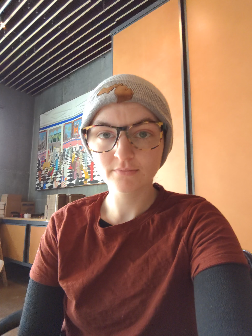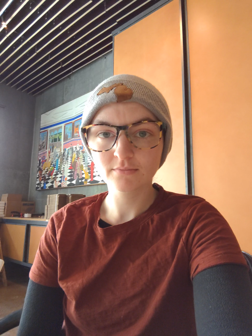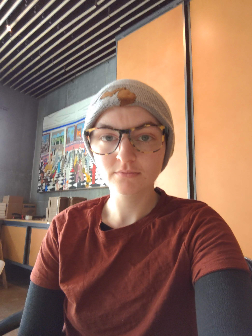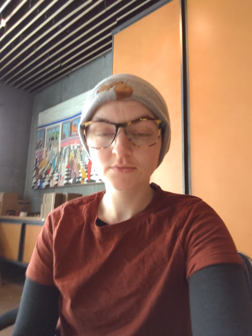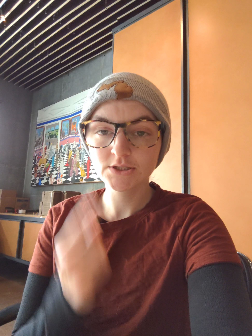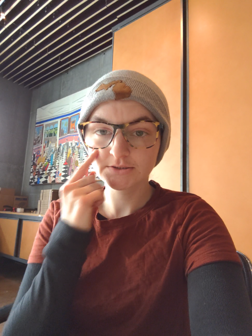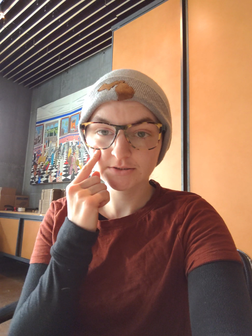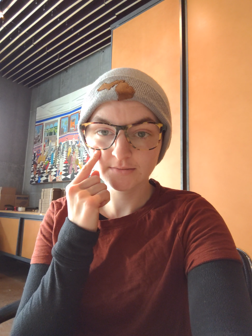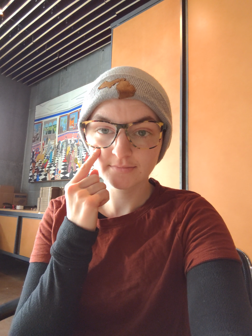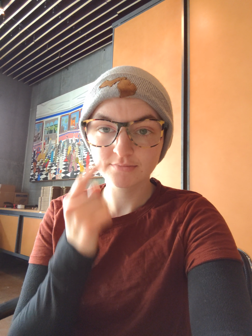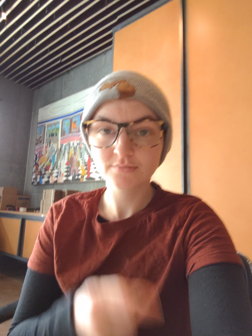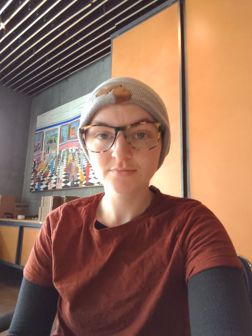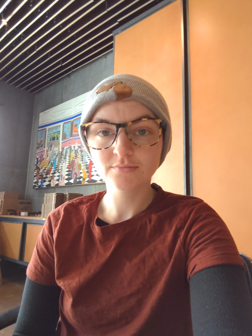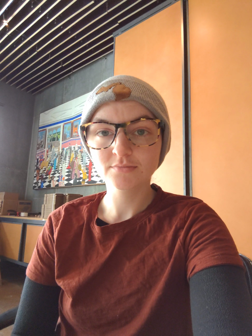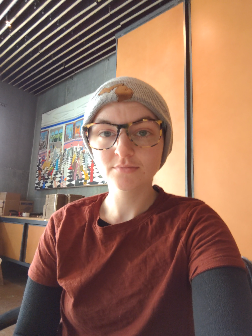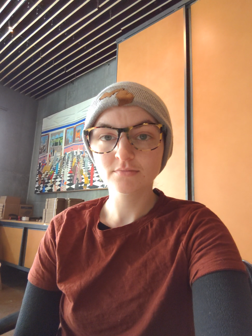eye